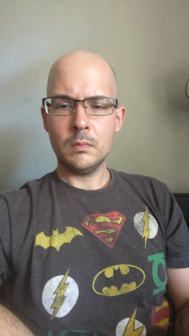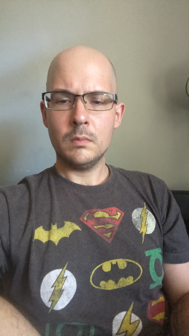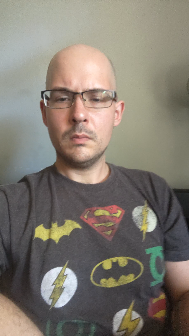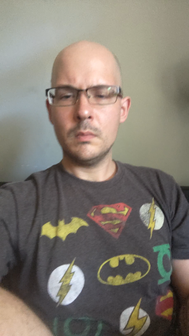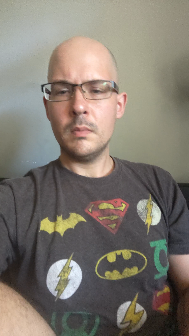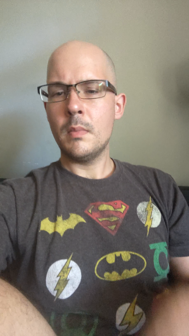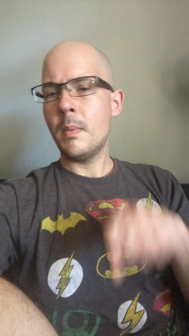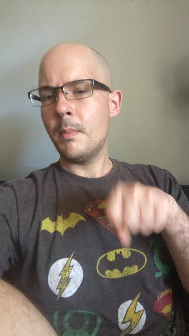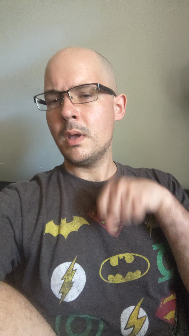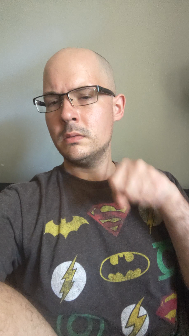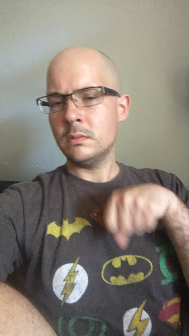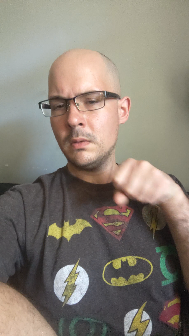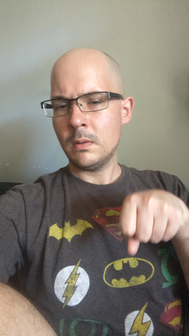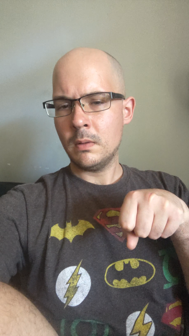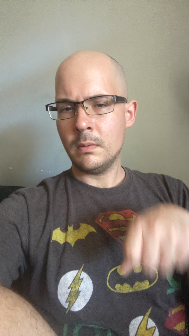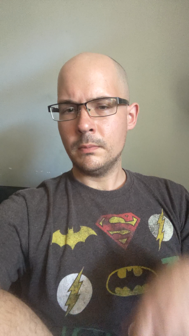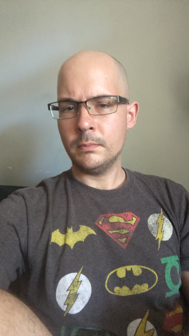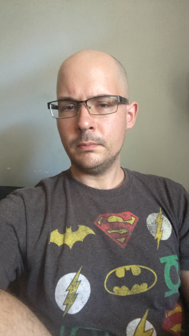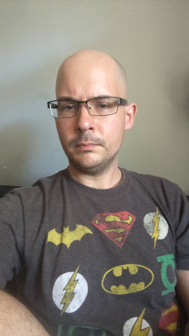bicycle